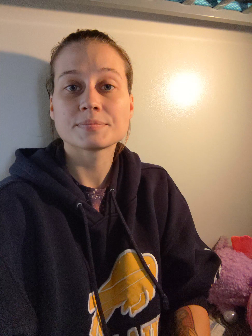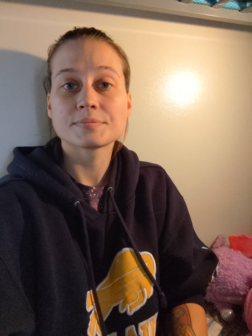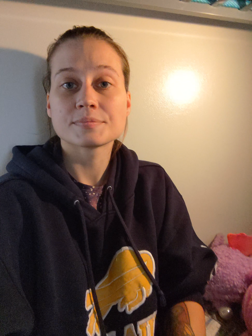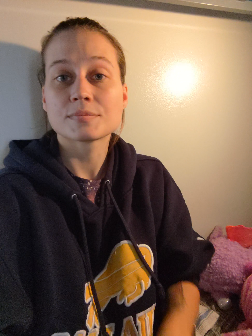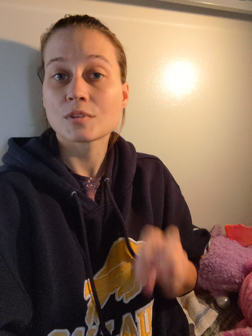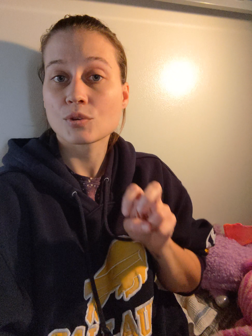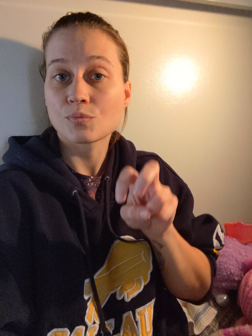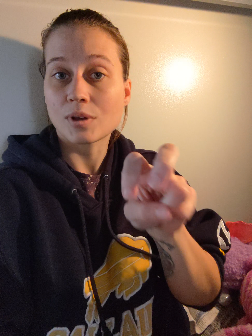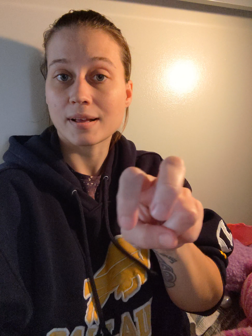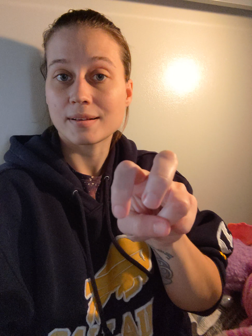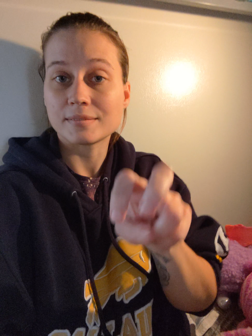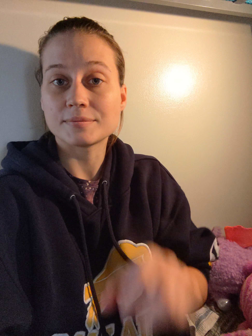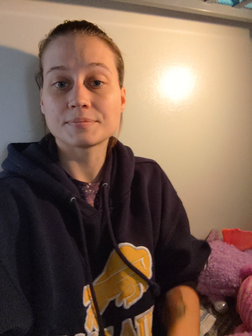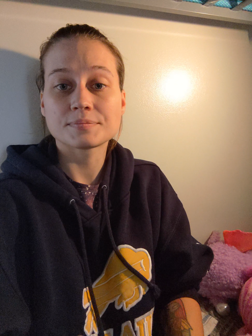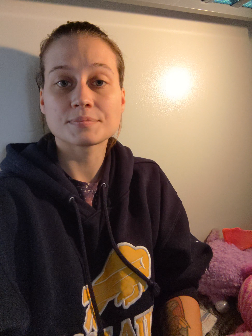ride